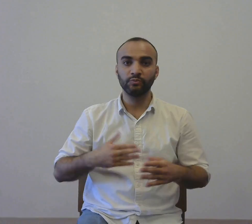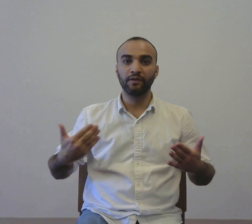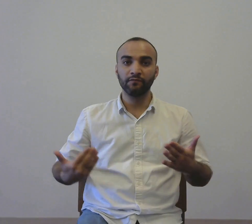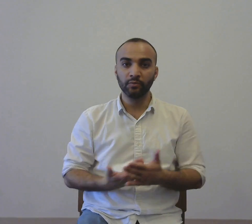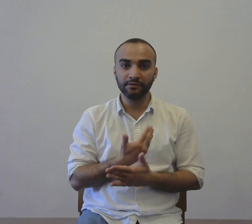yeni